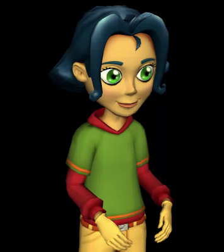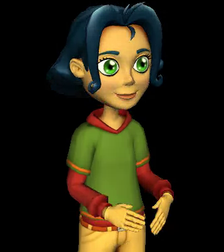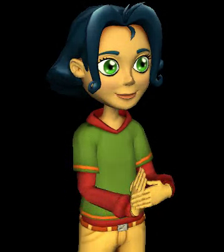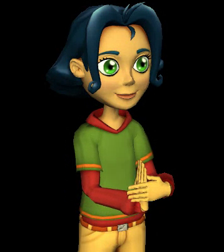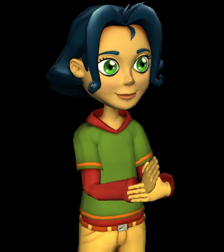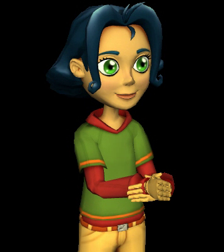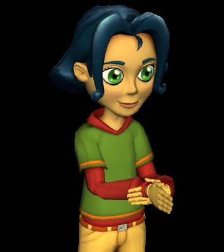مدخل